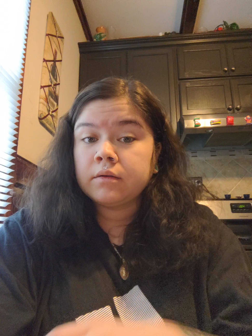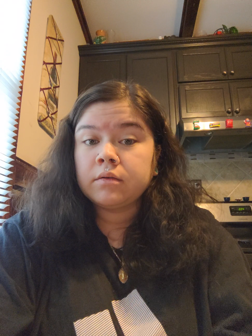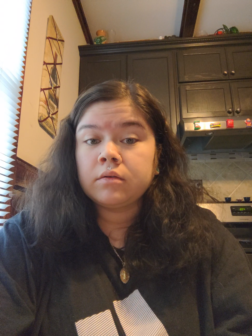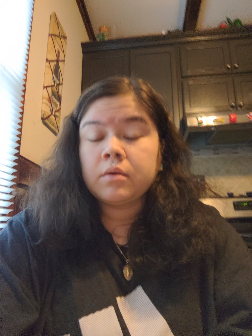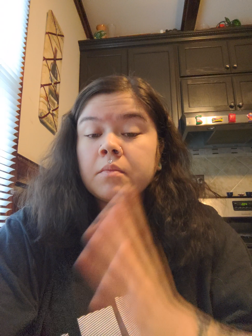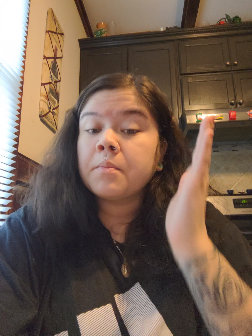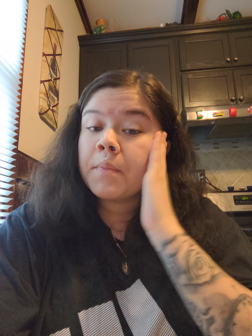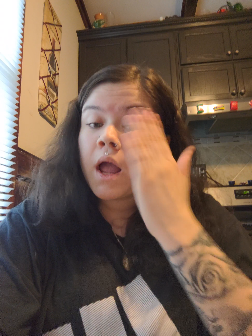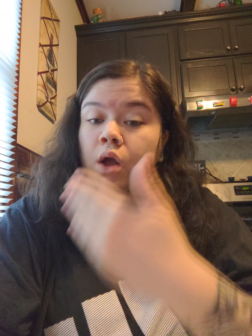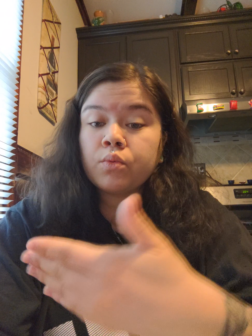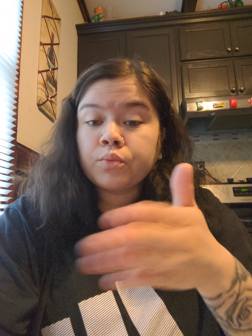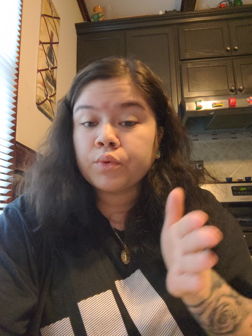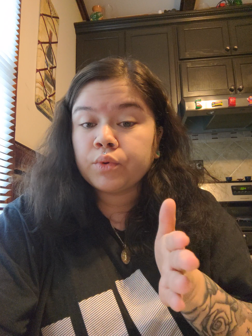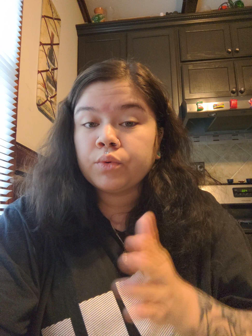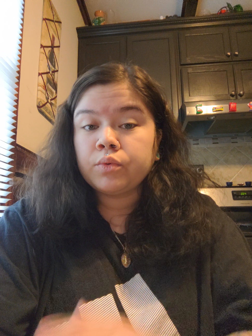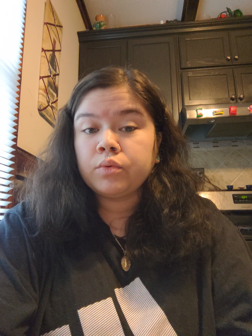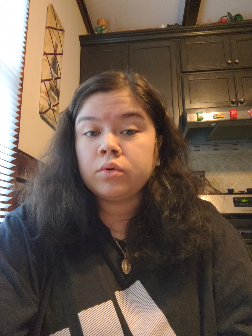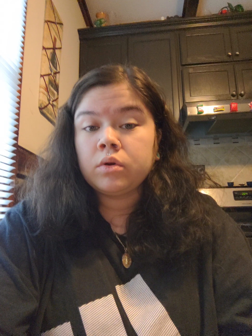bedroom